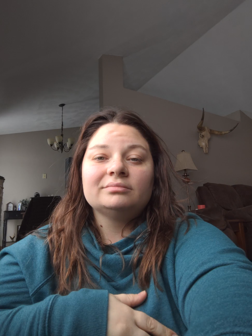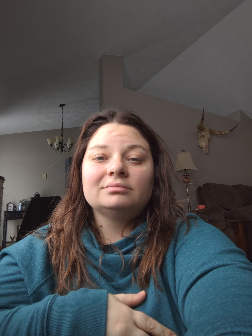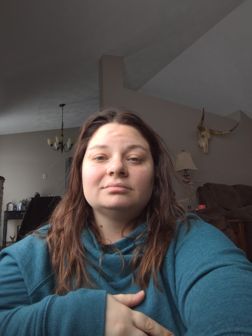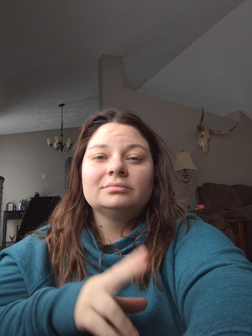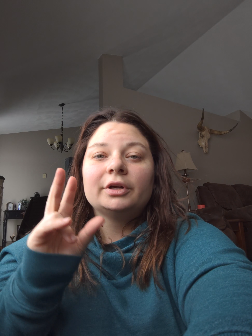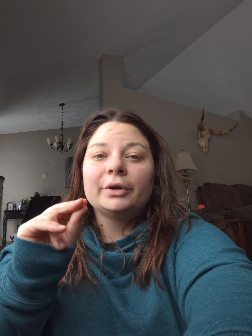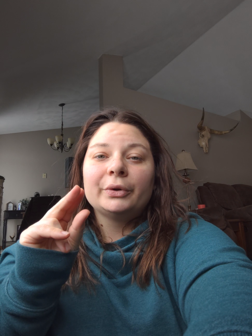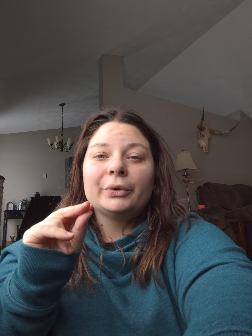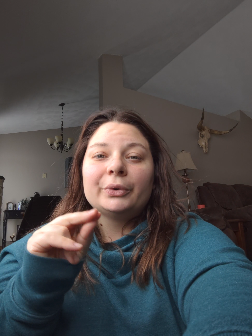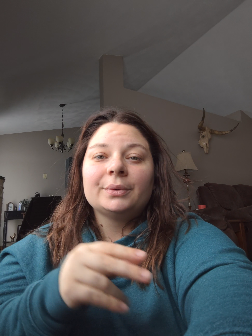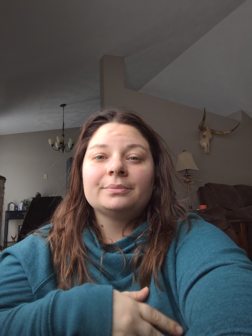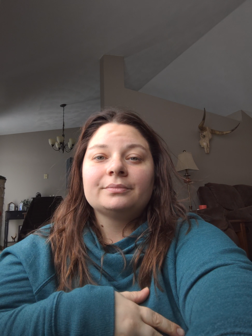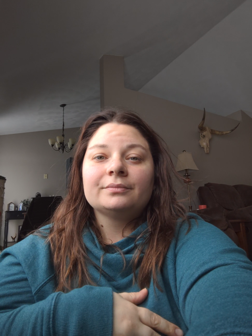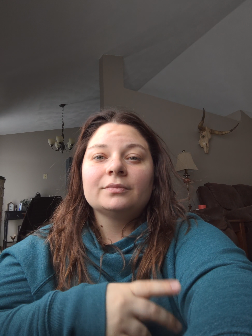no